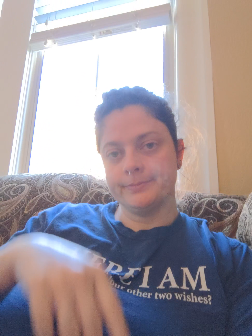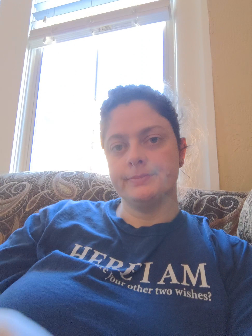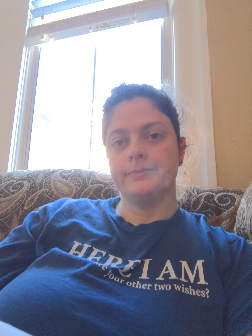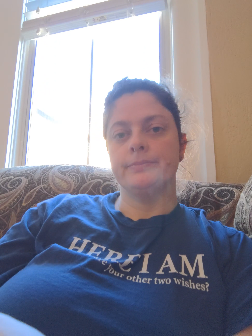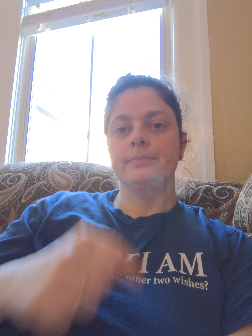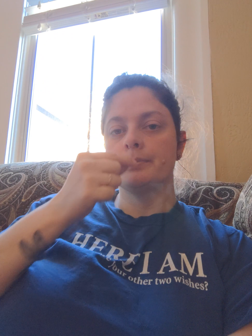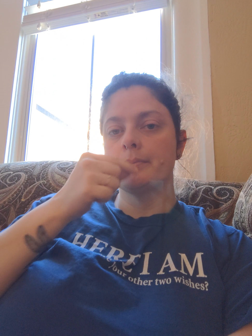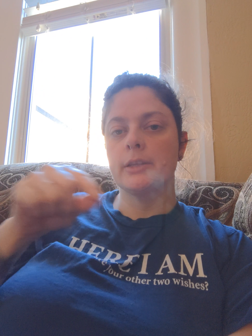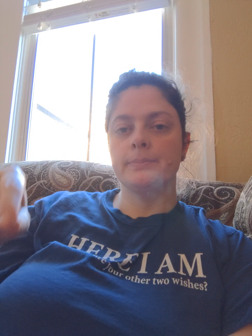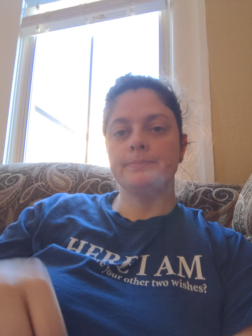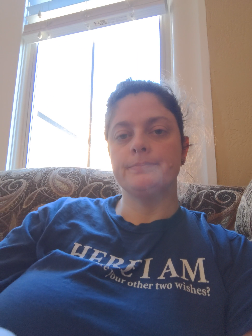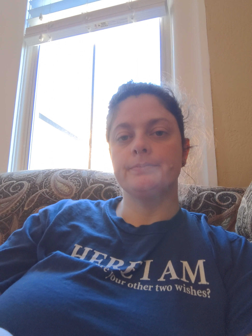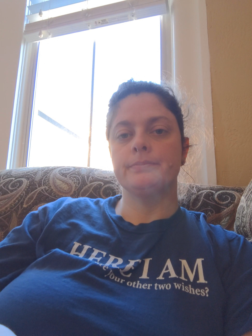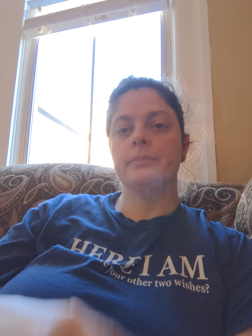pen